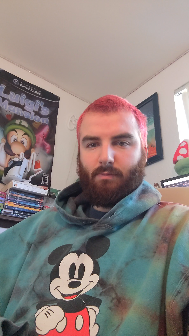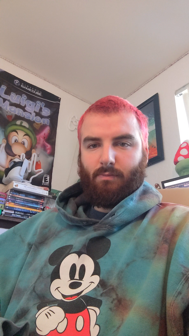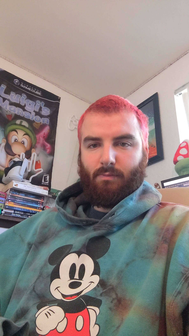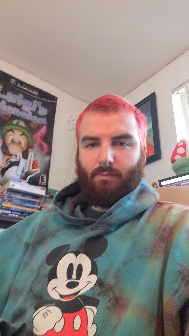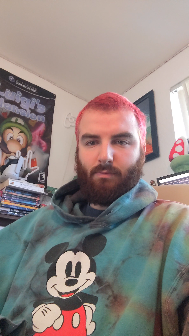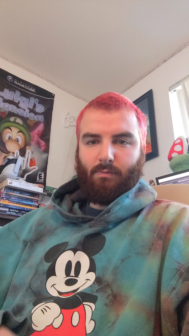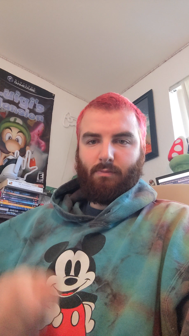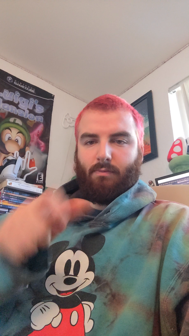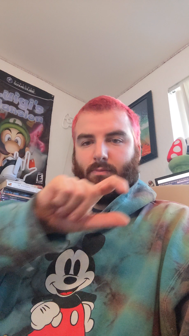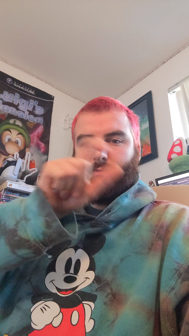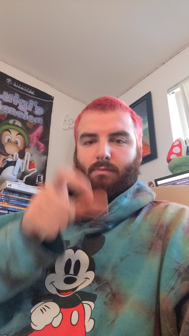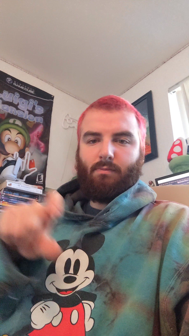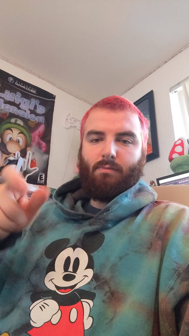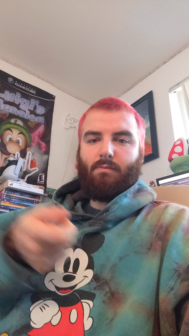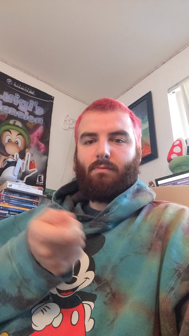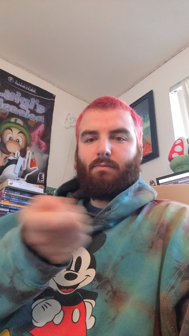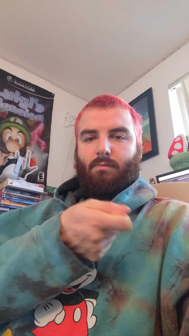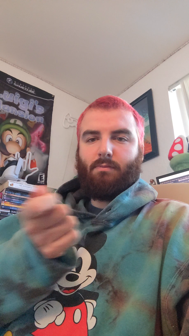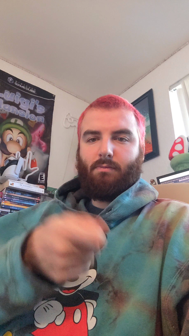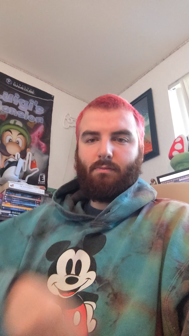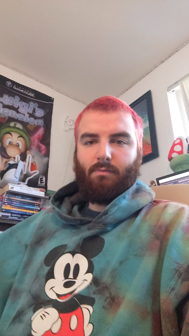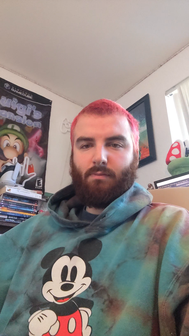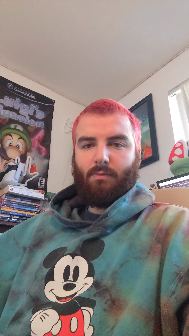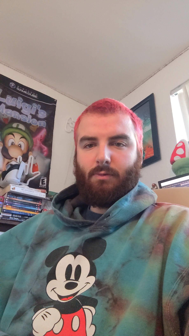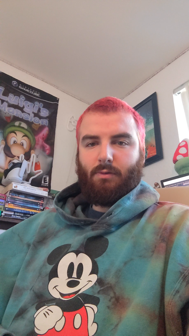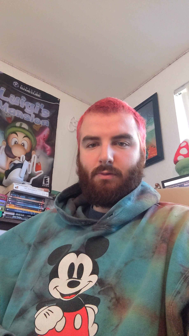hose